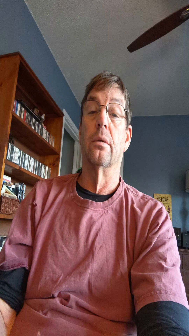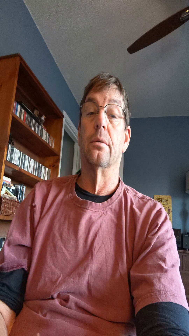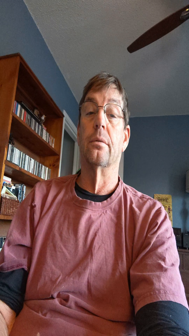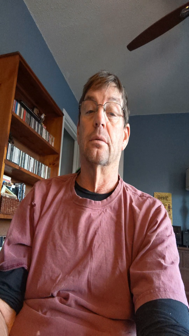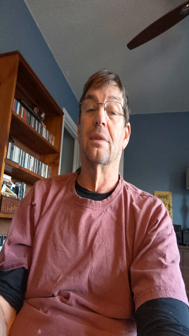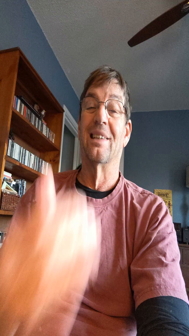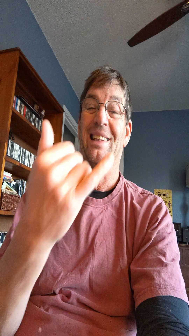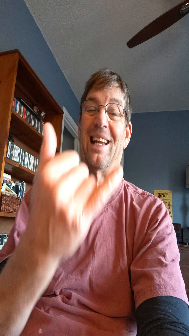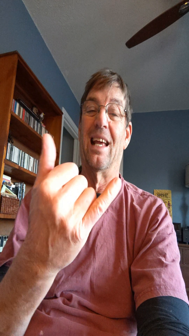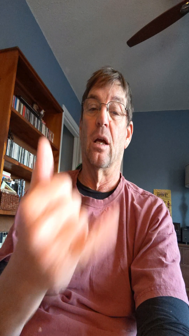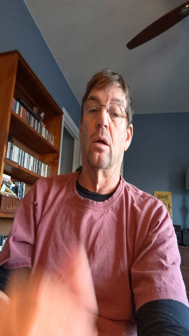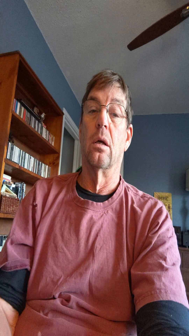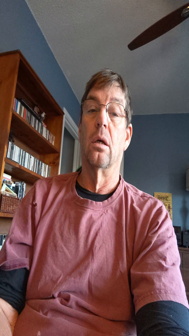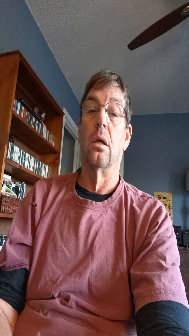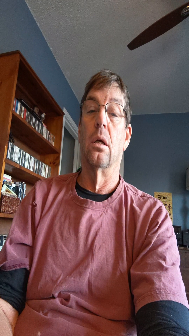now